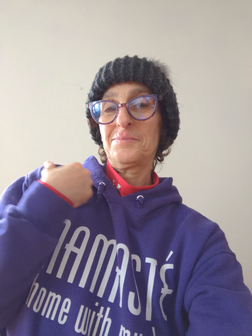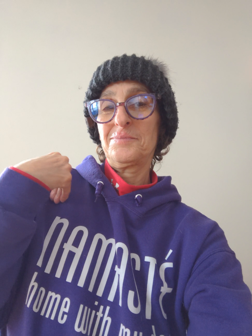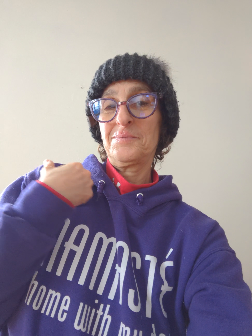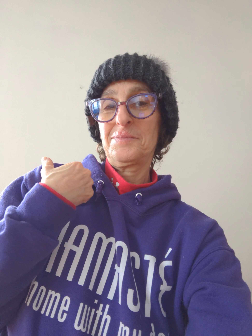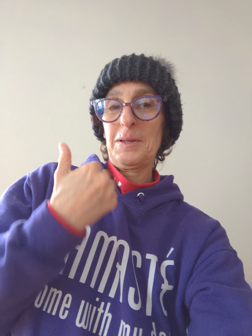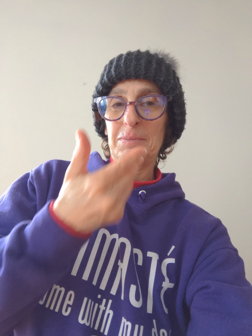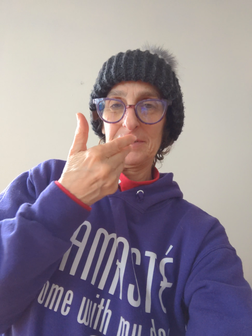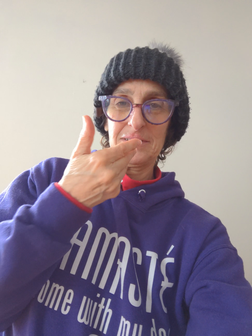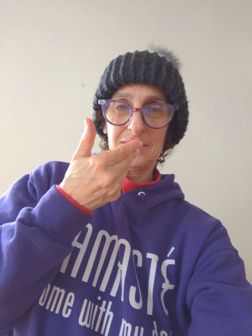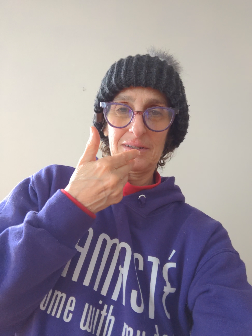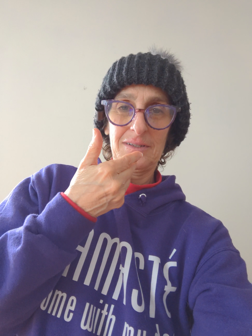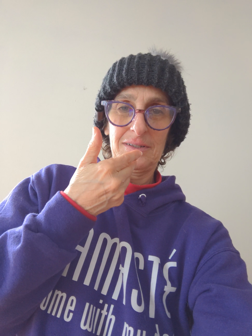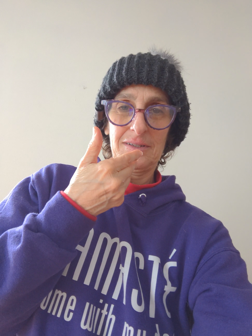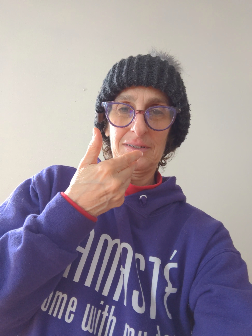pizza